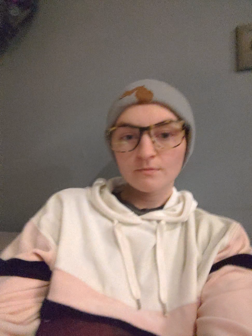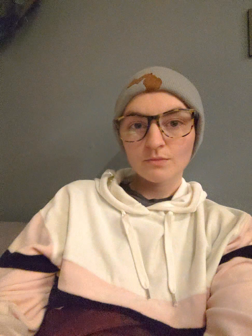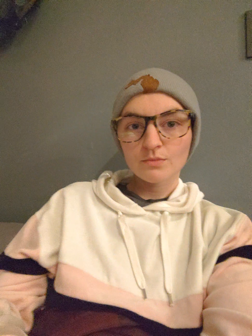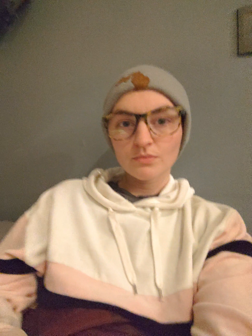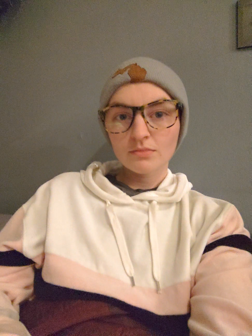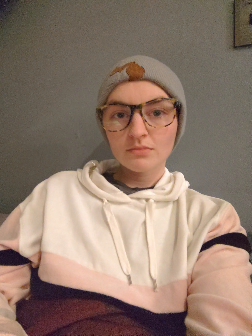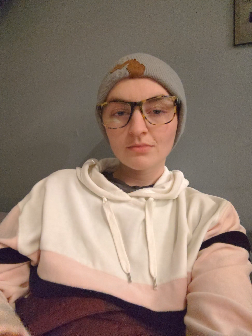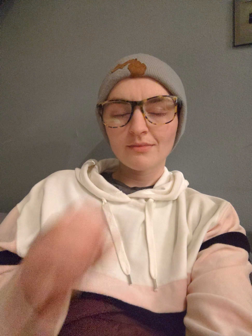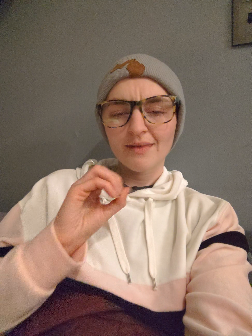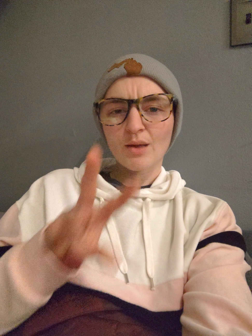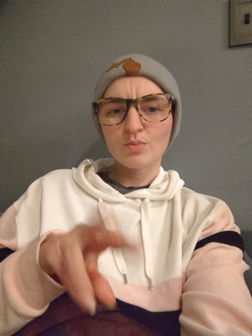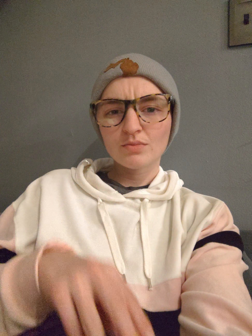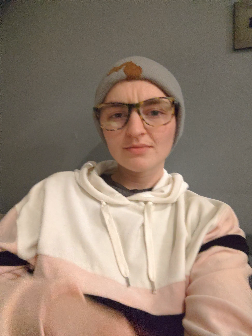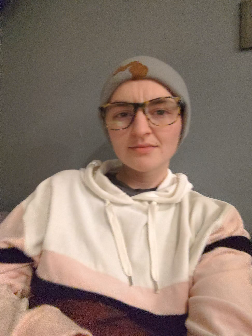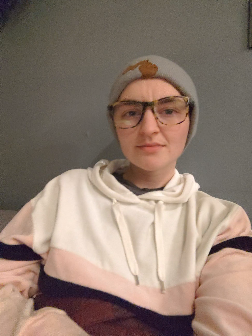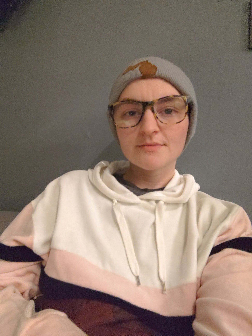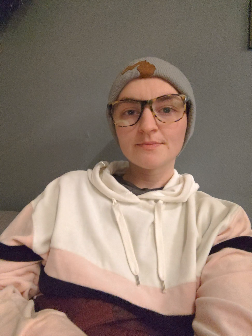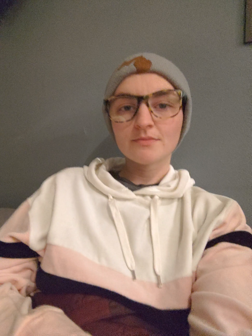owie